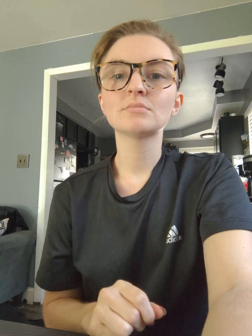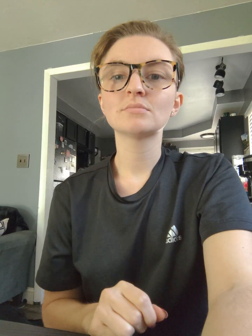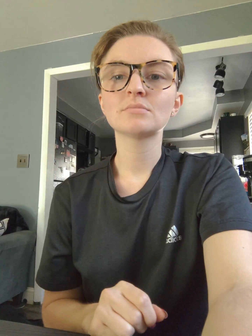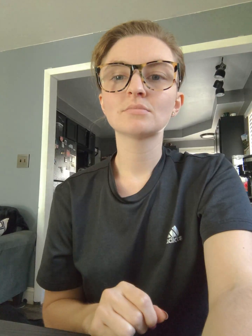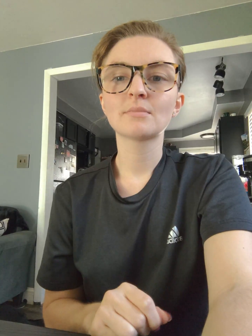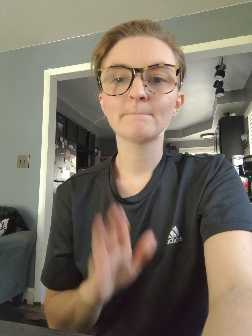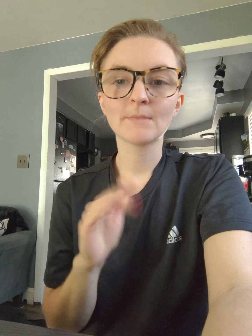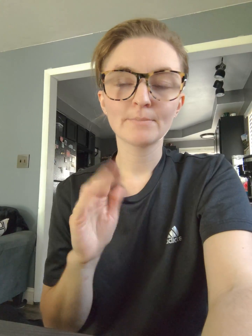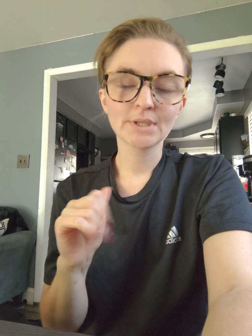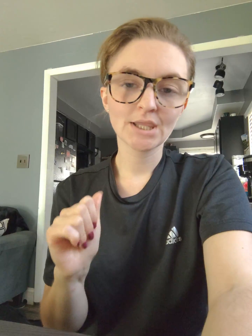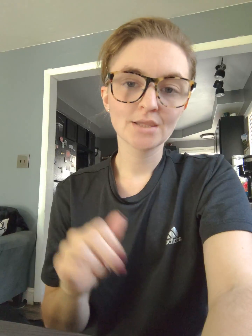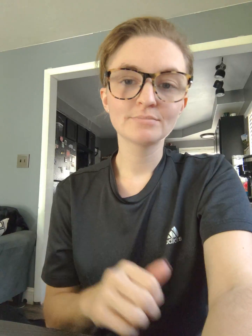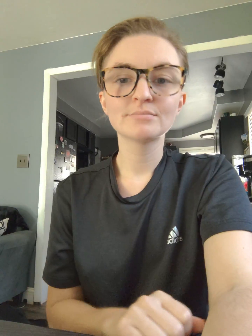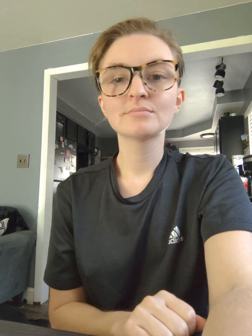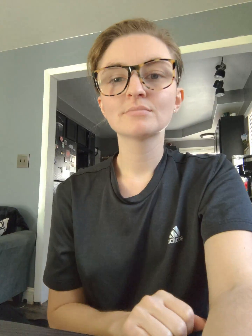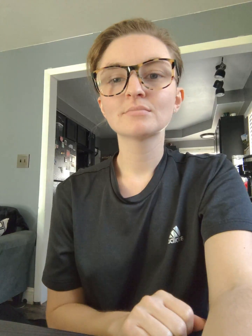baa baa